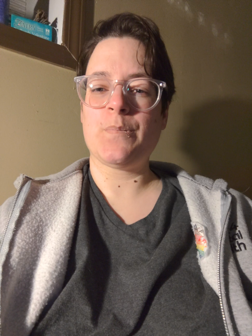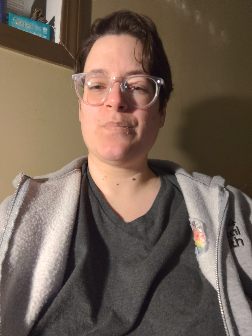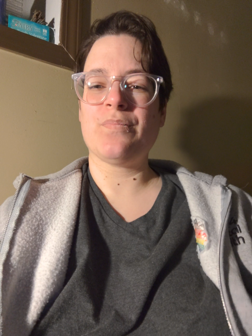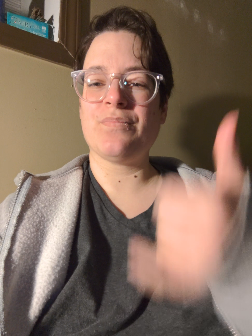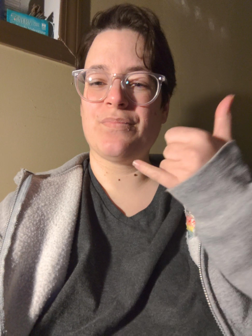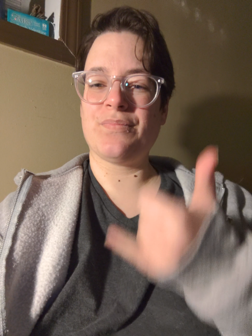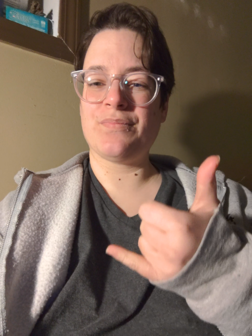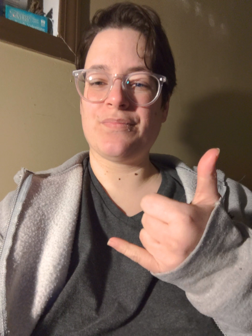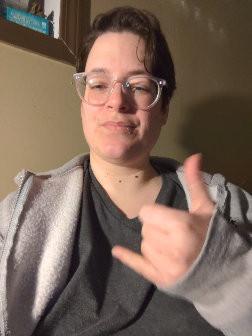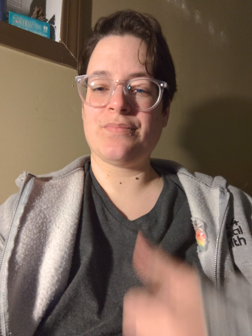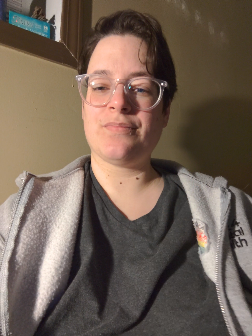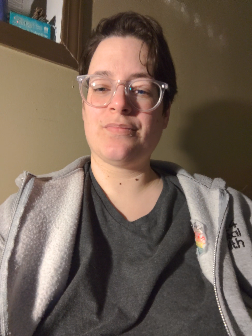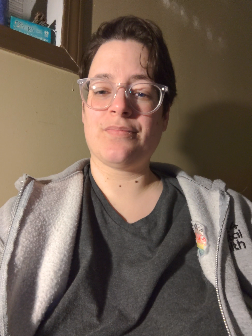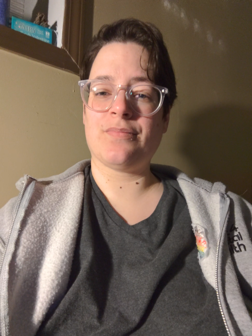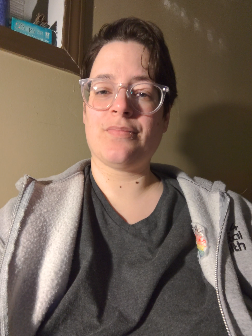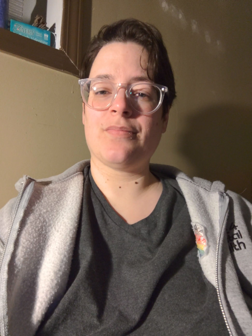now